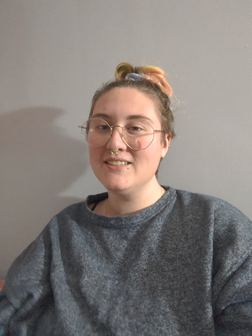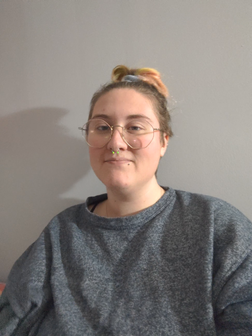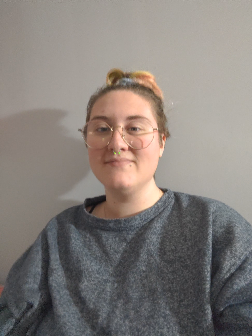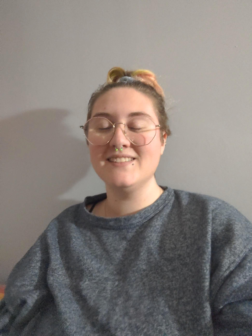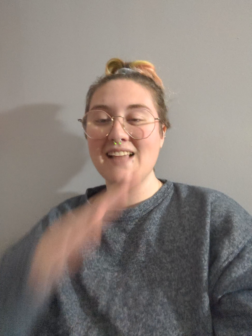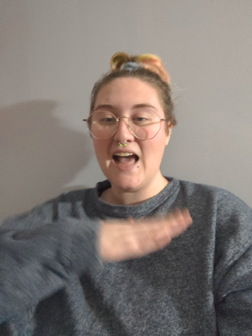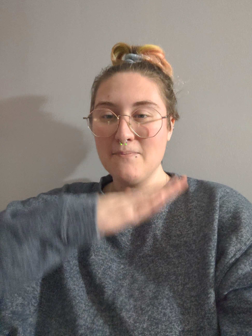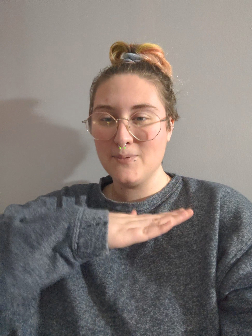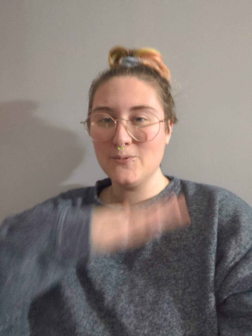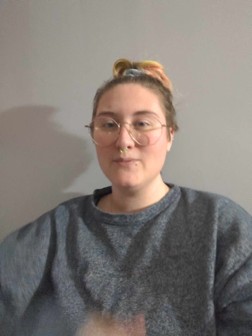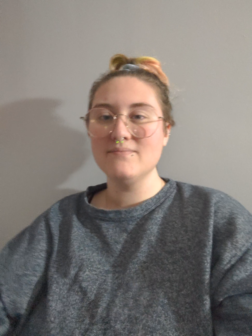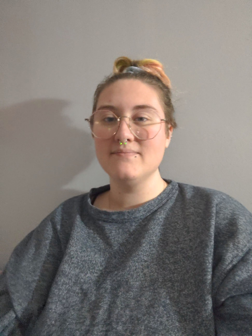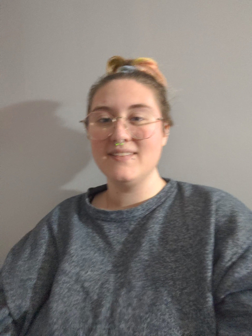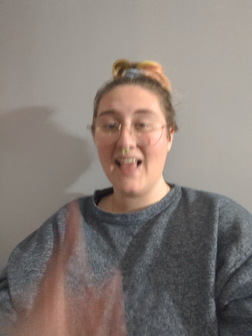table